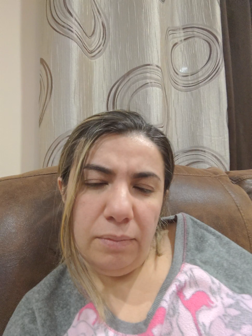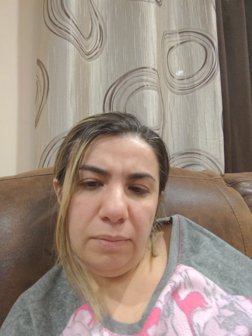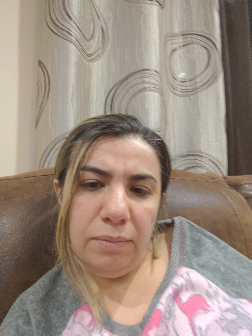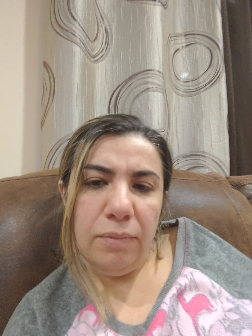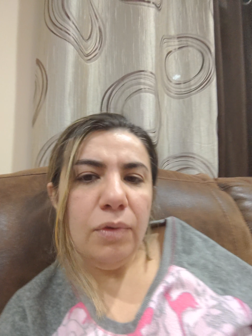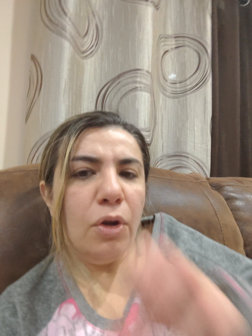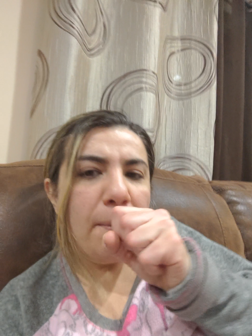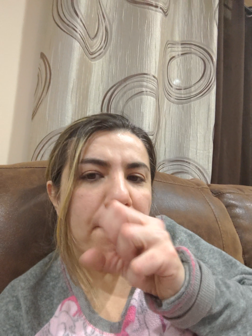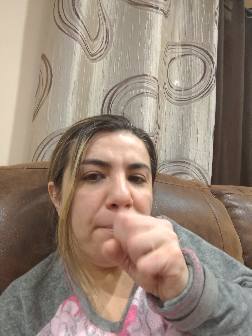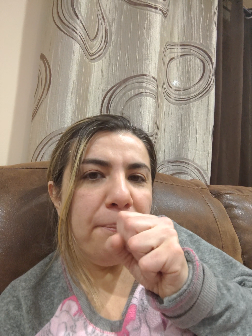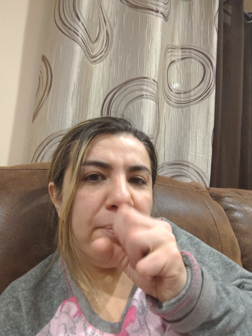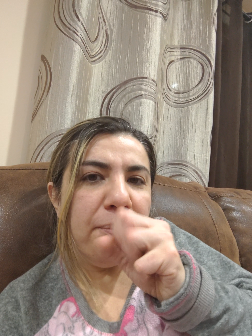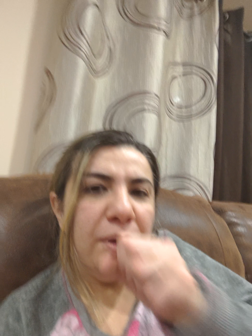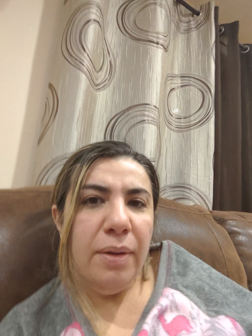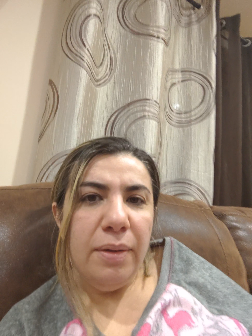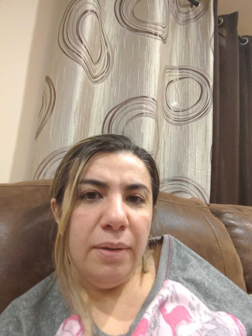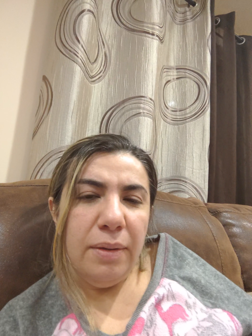orange